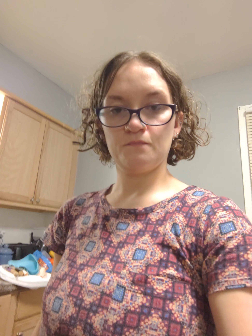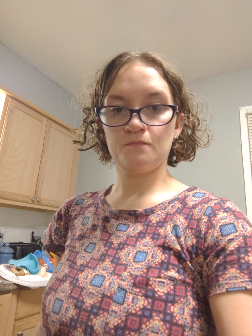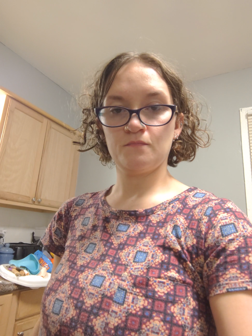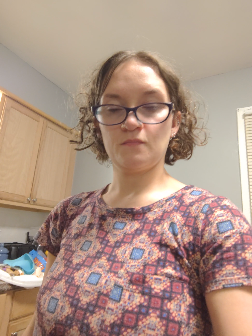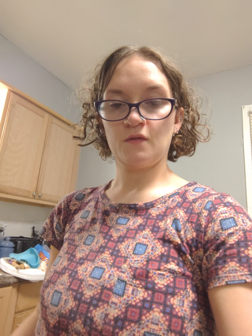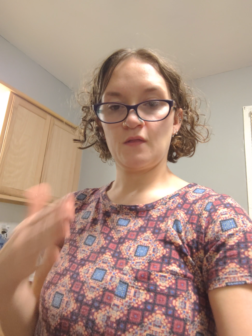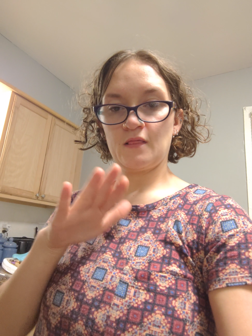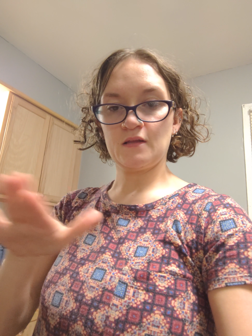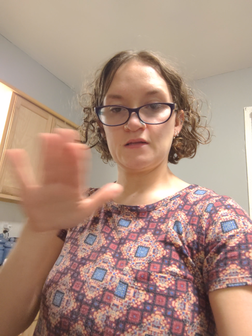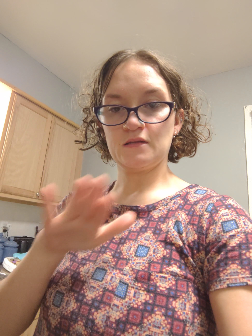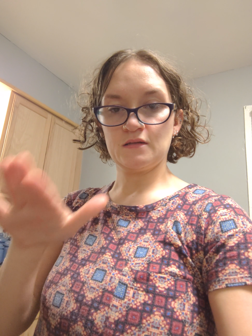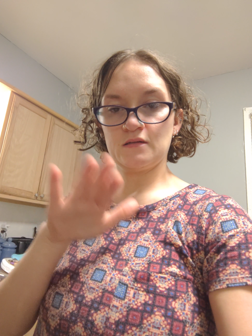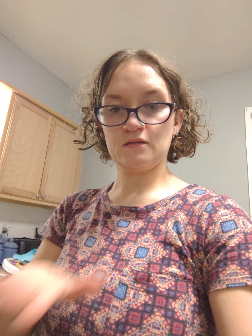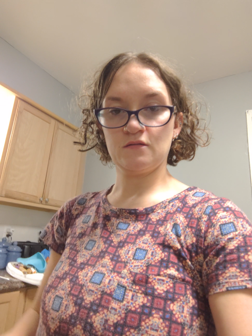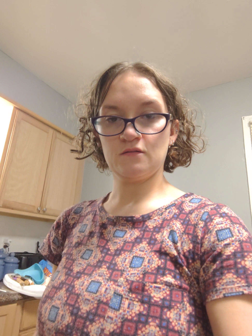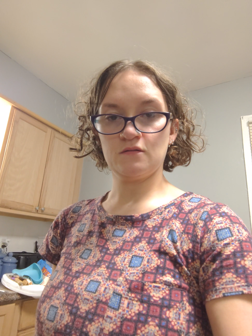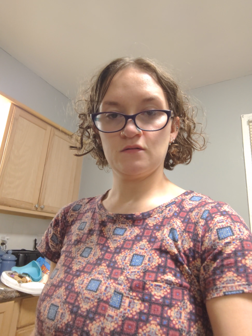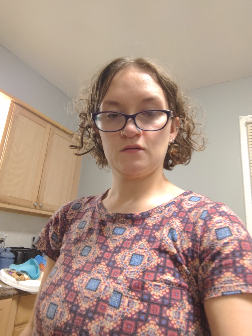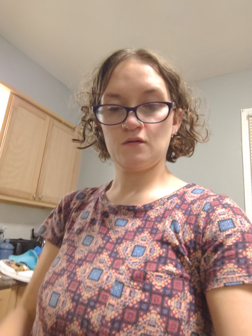clean